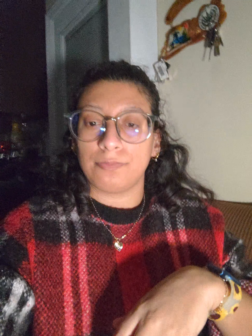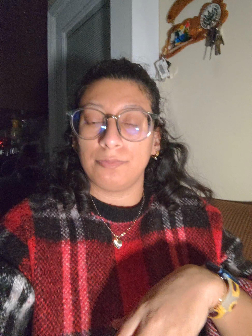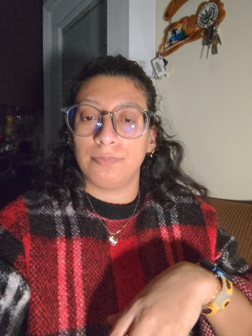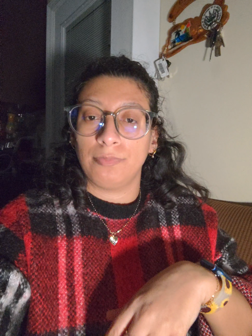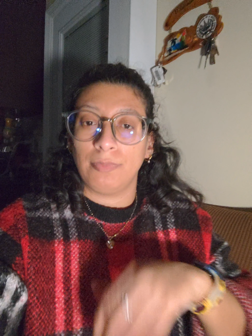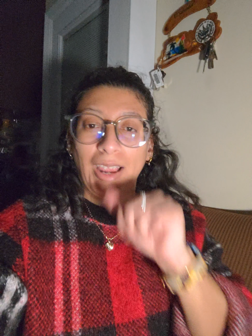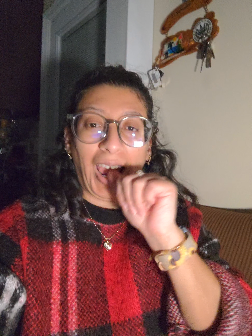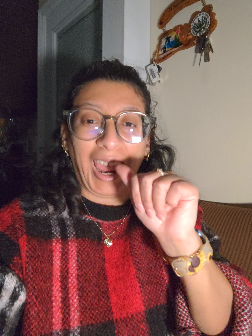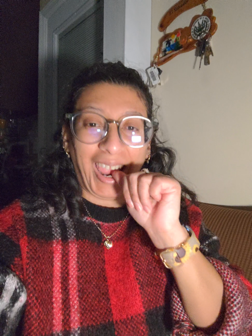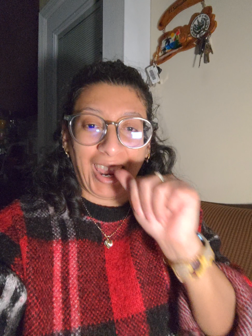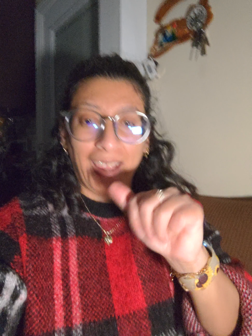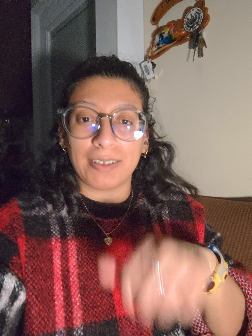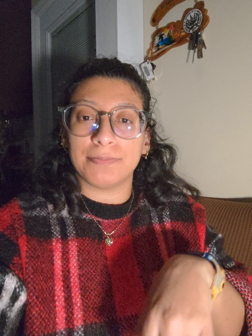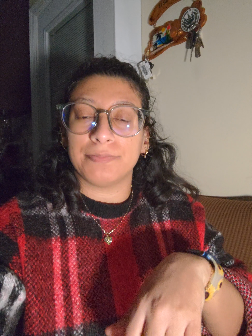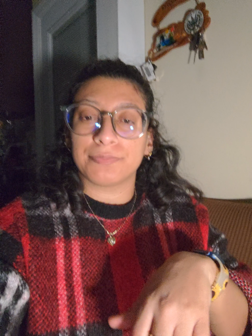nuts